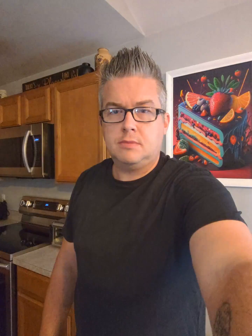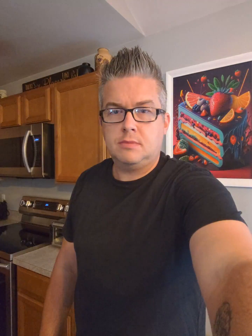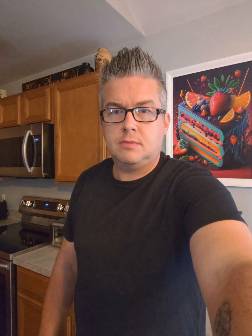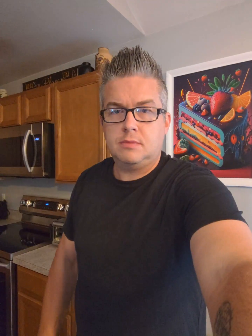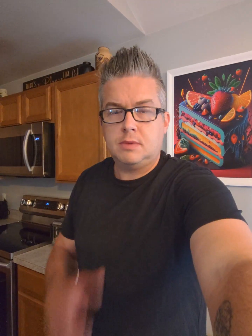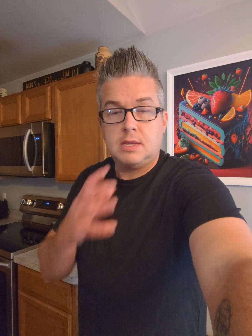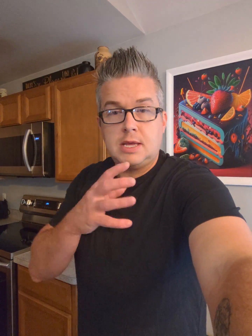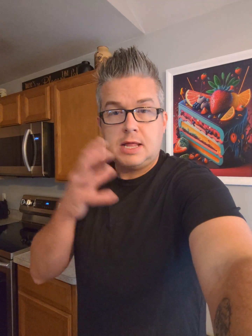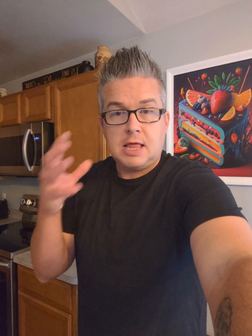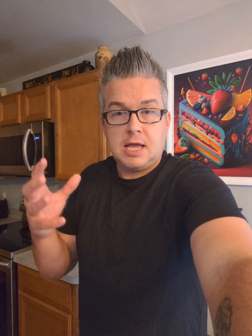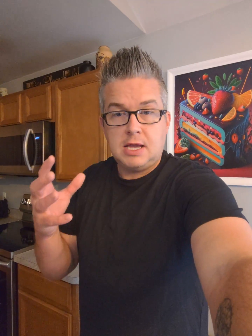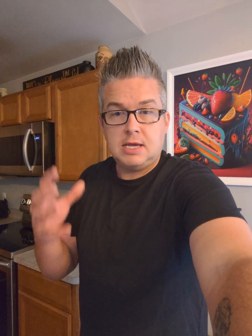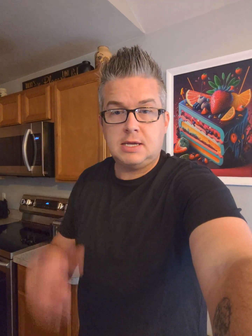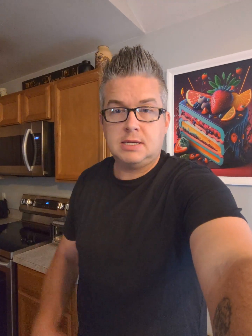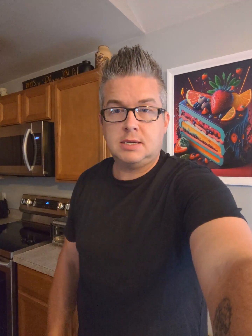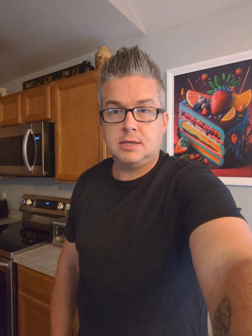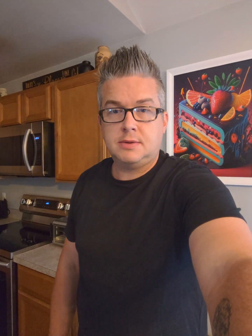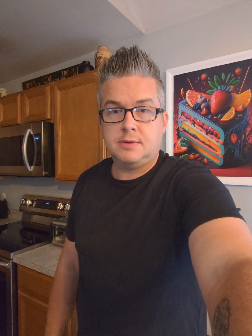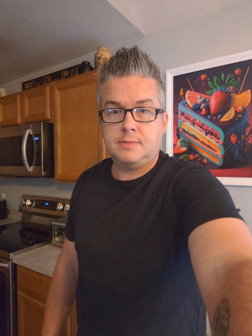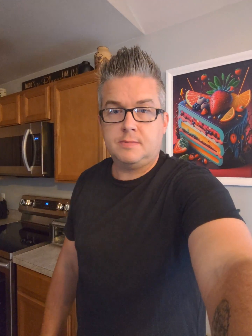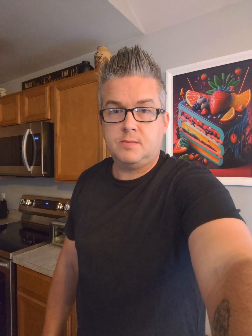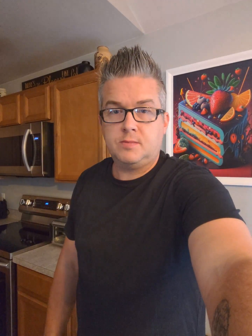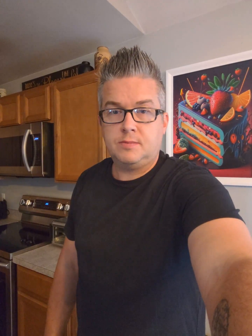a lot